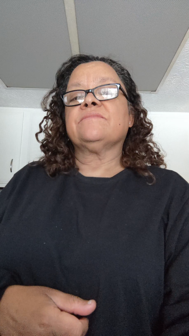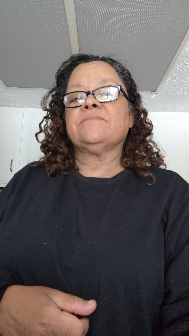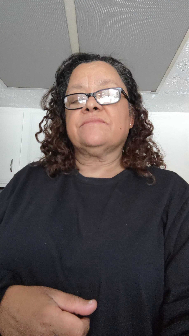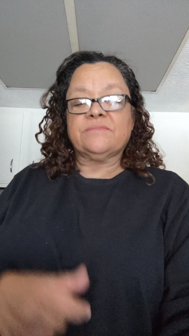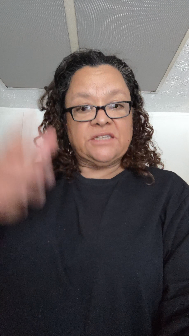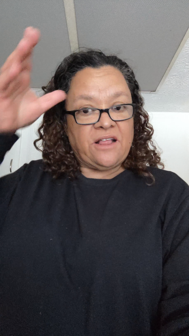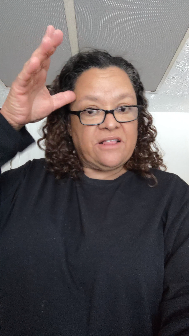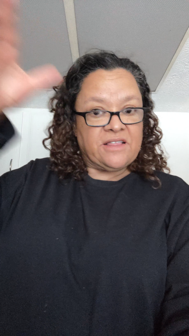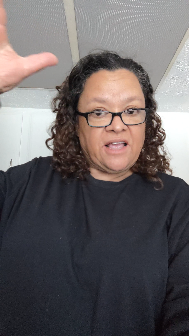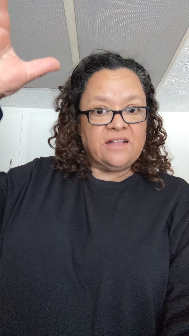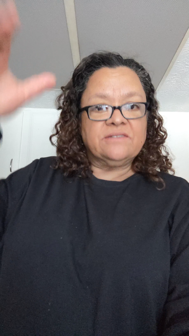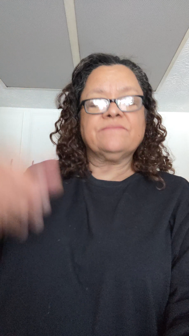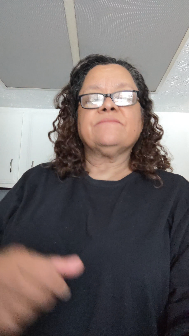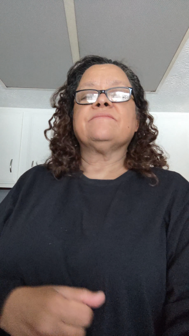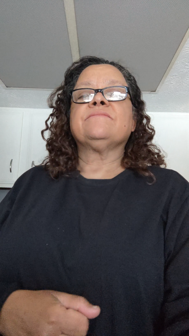deer